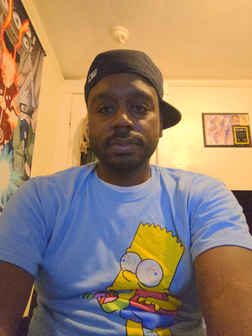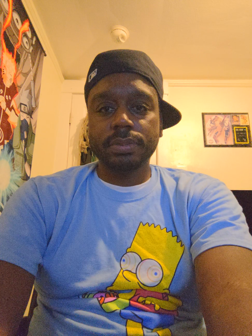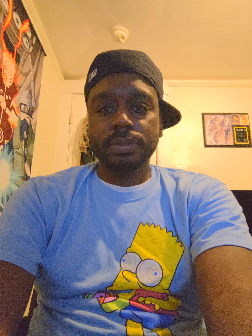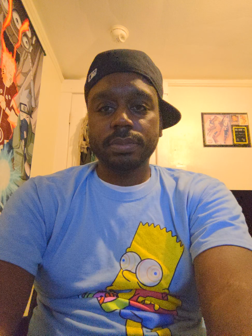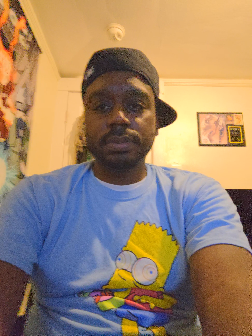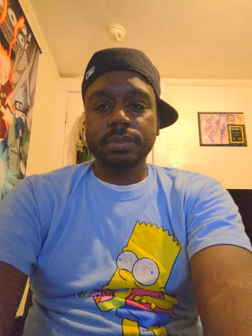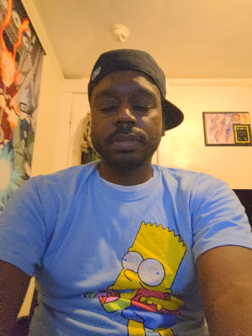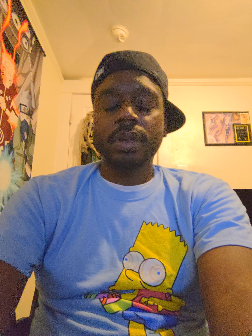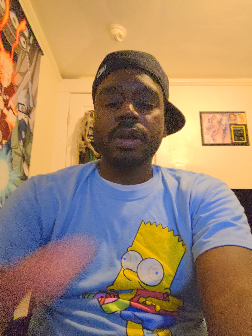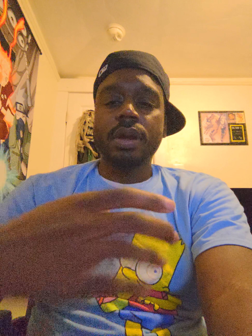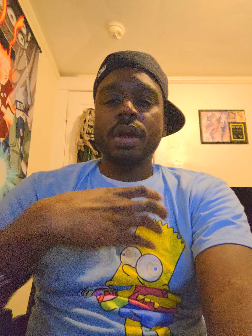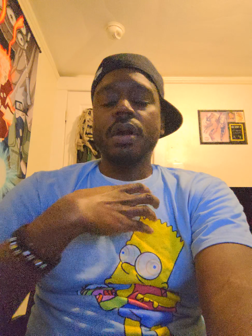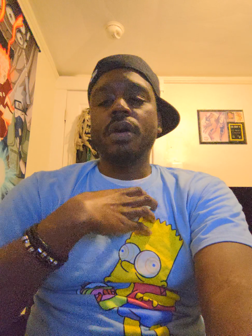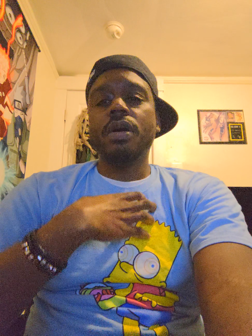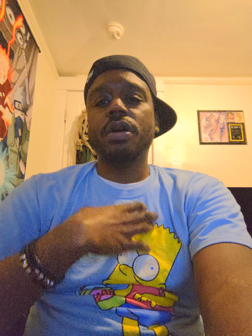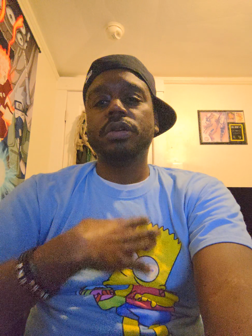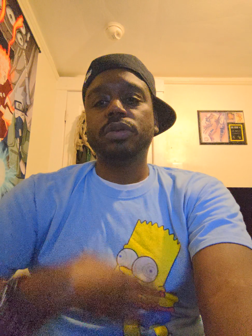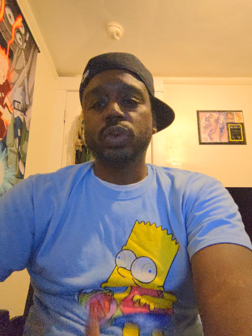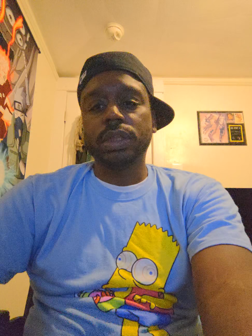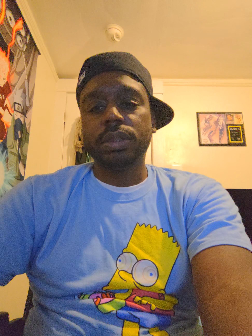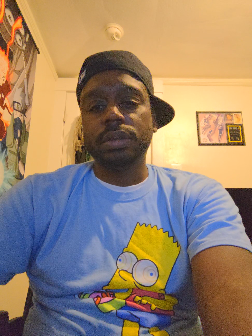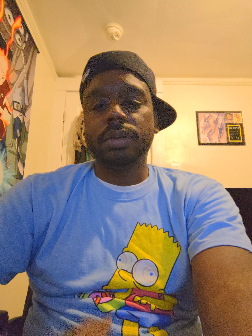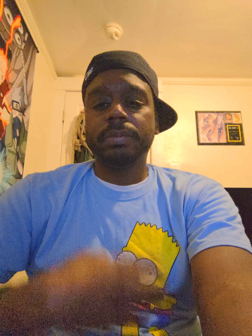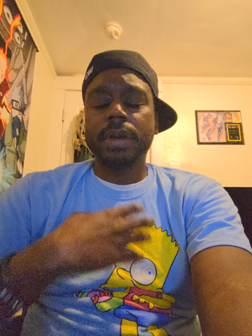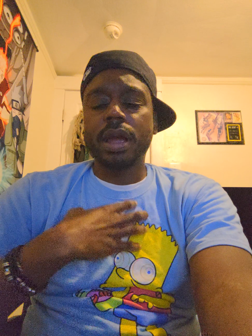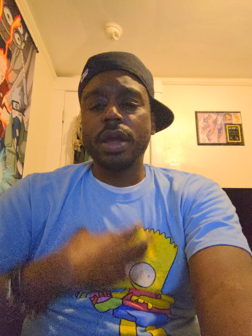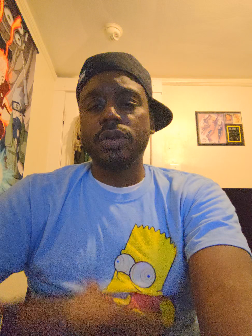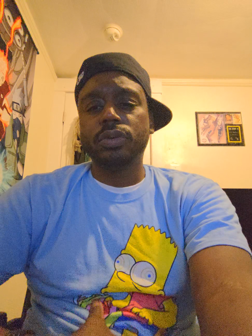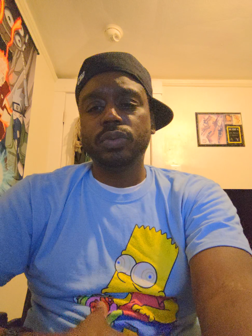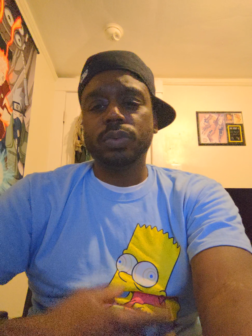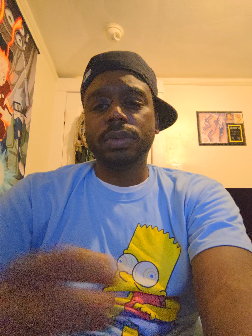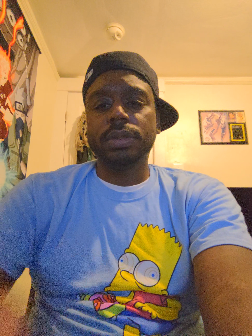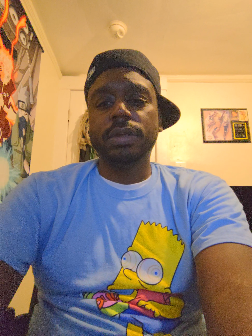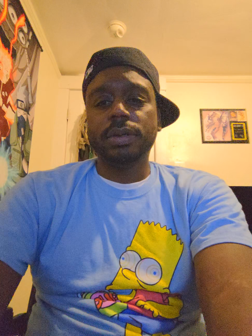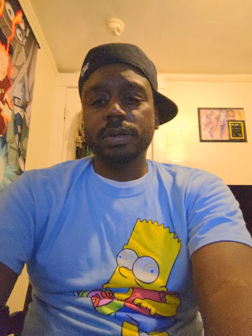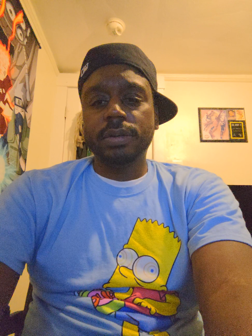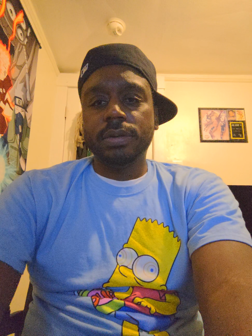hungry